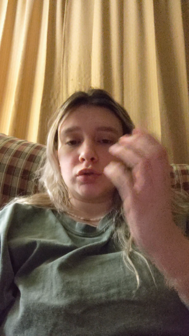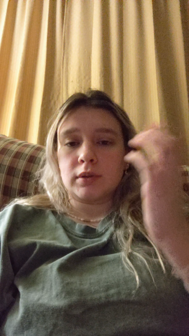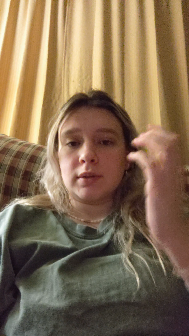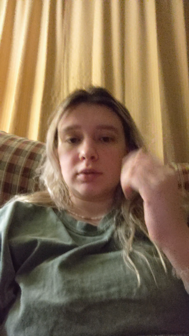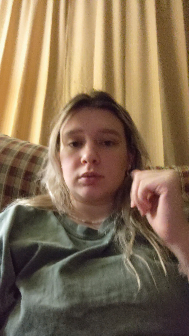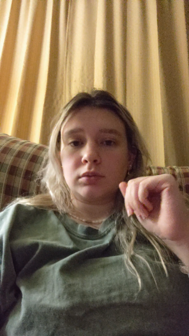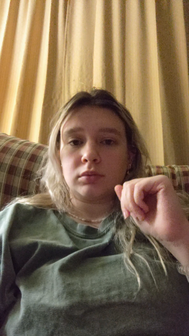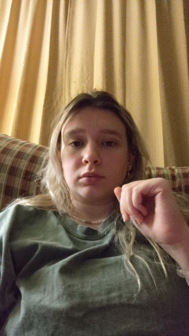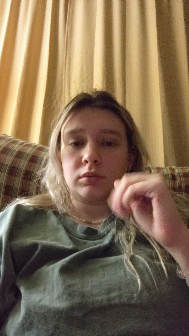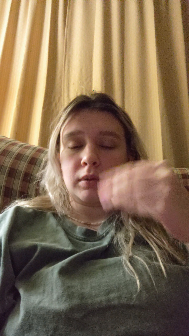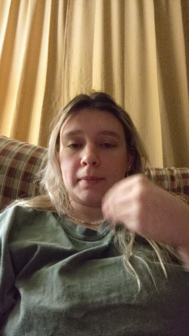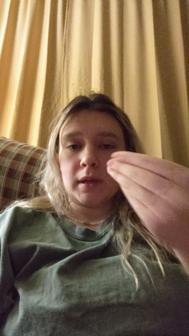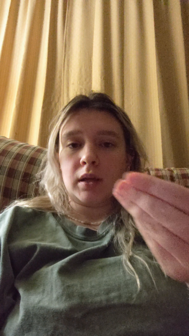buy